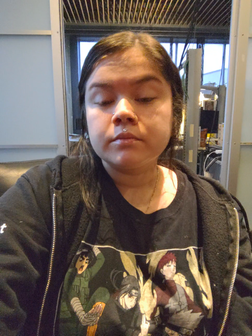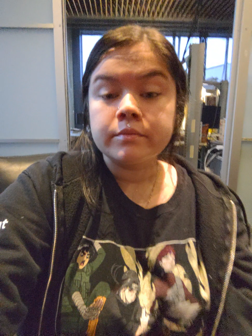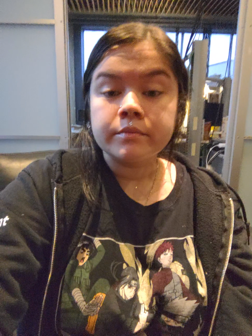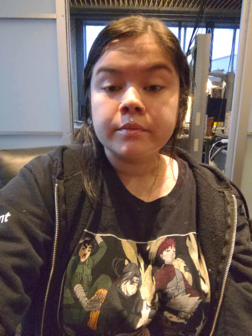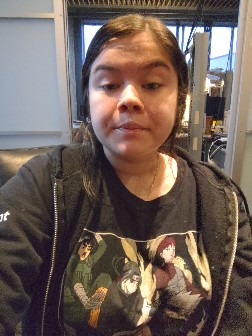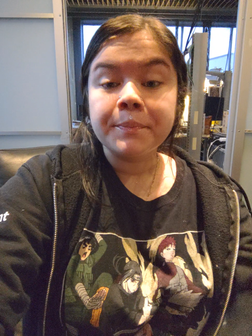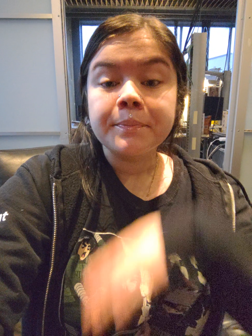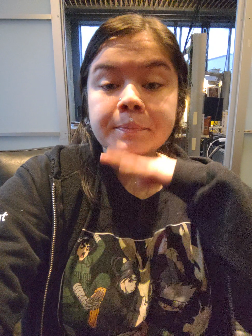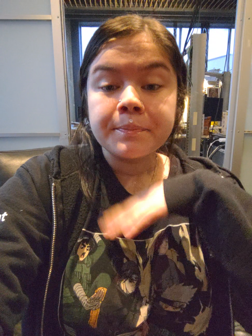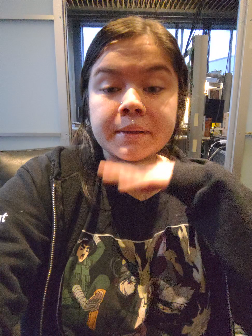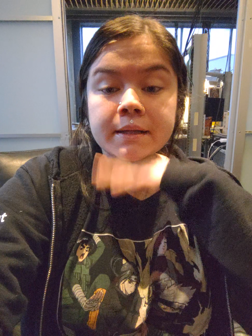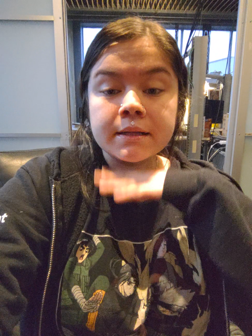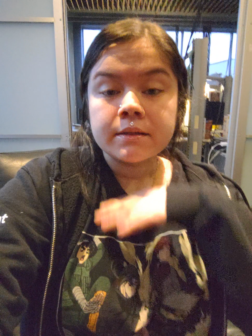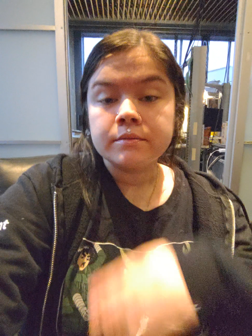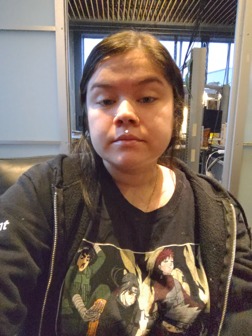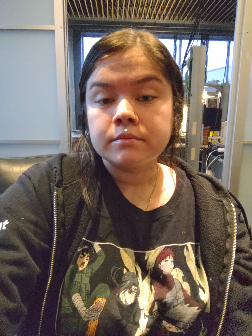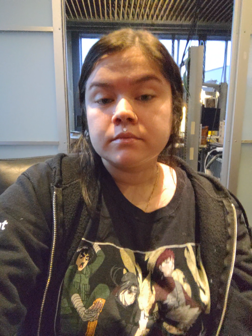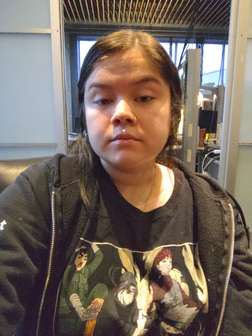pig